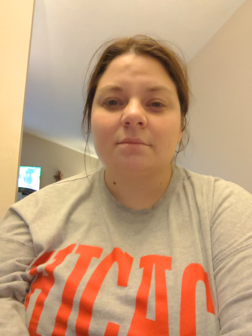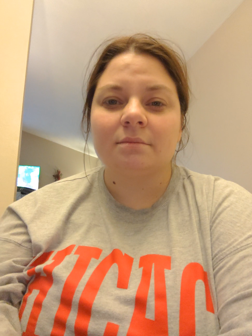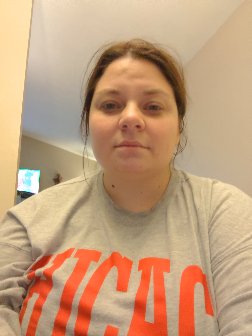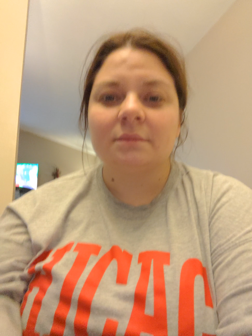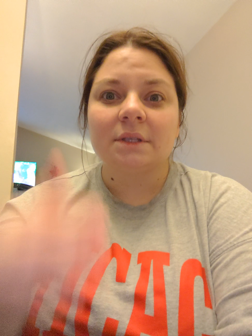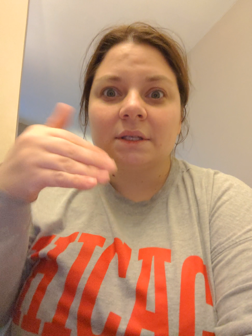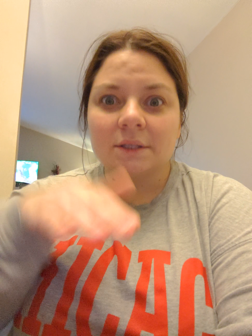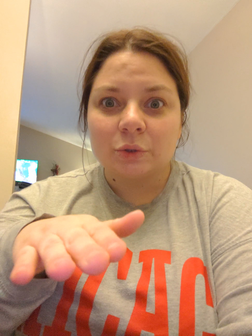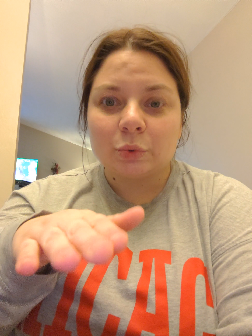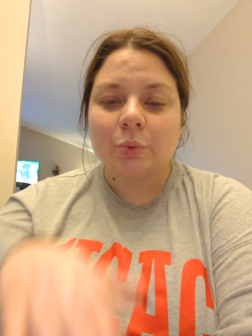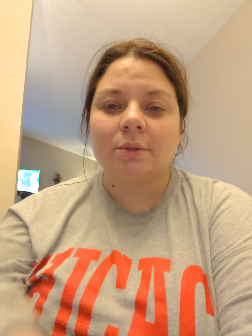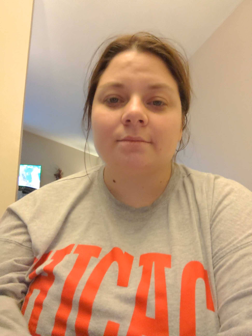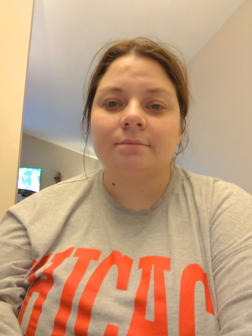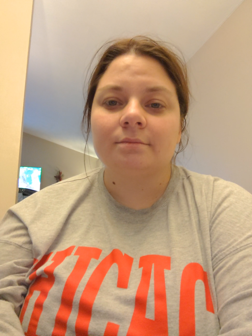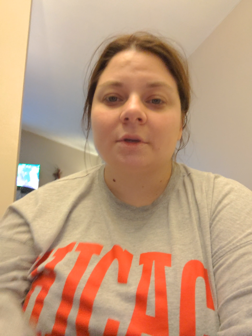into